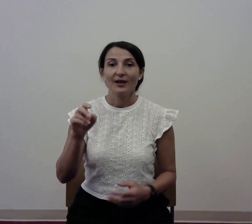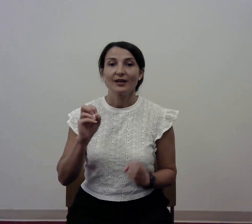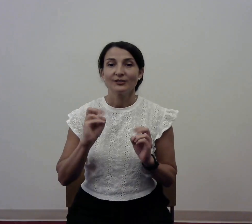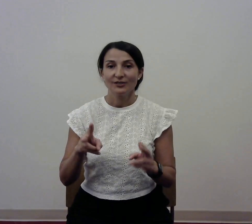necə